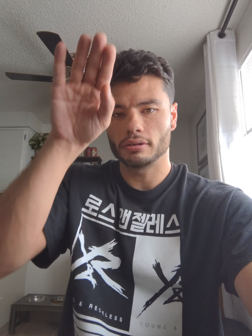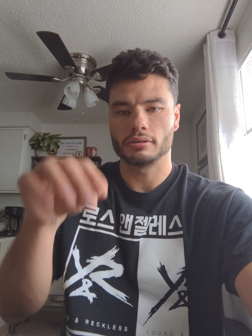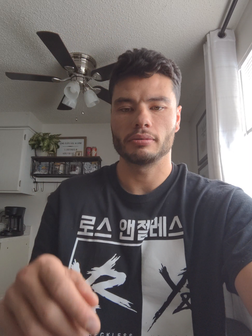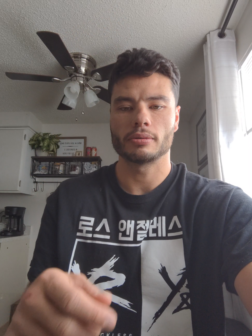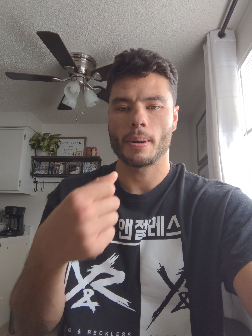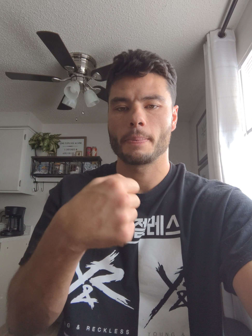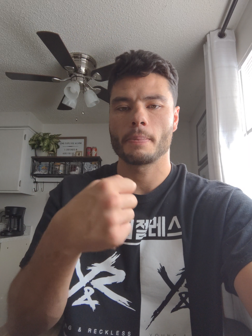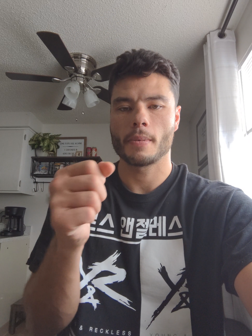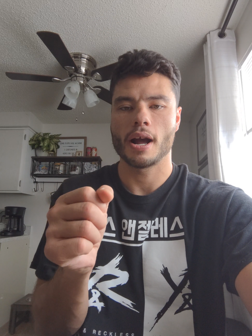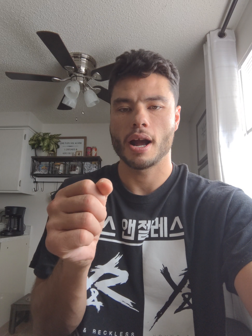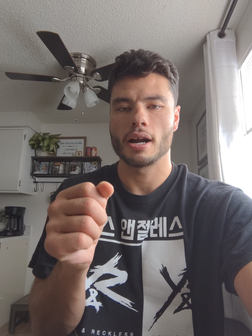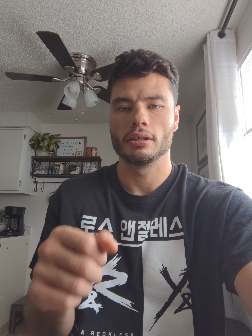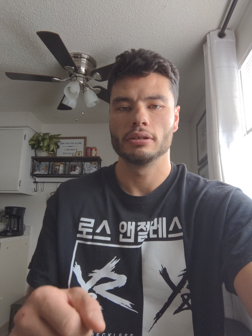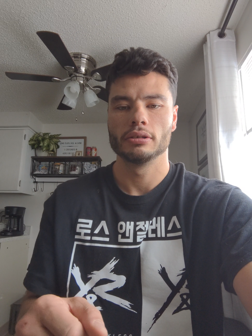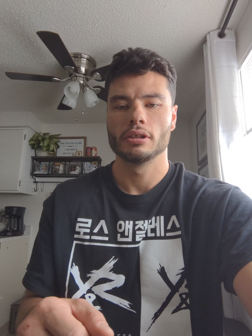make